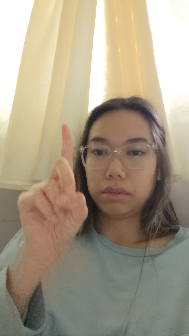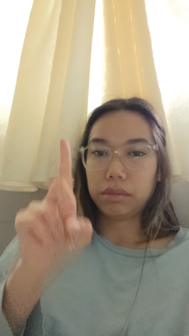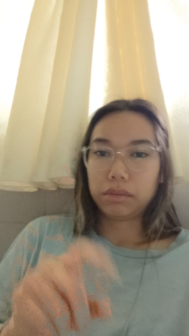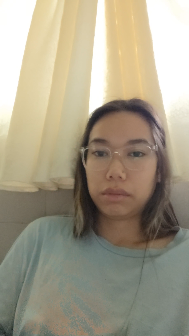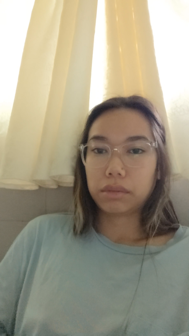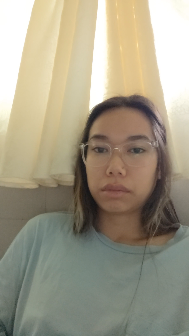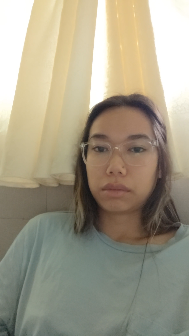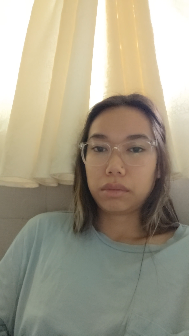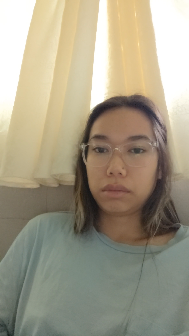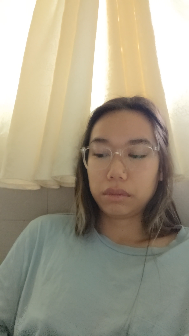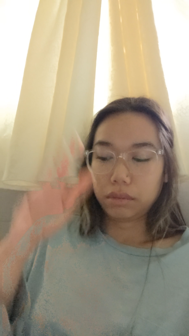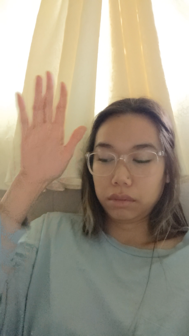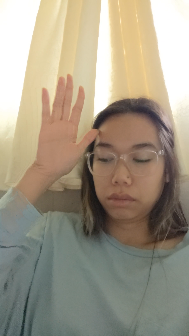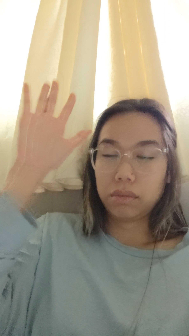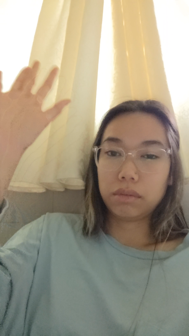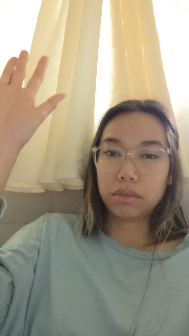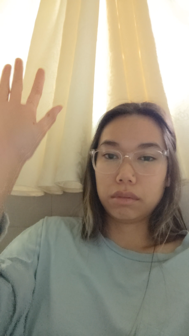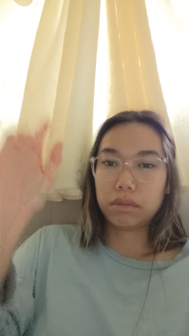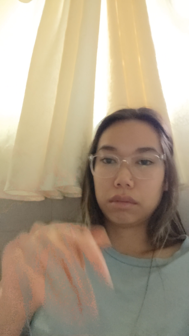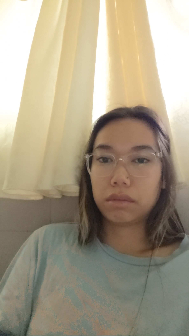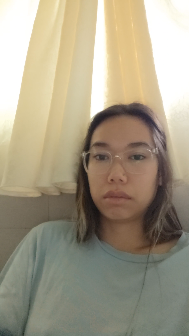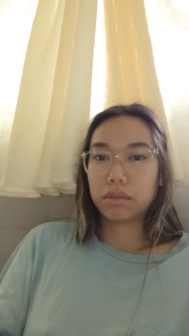deer